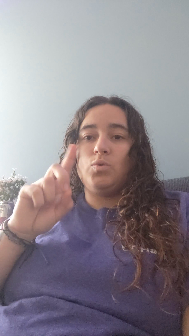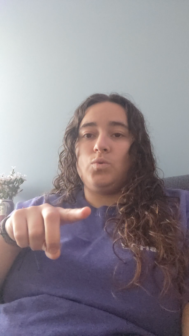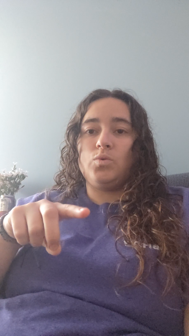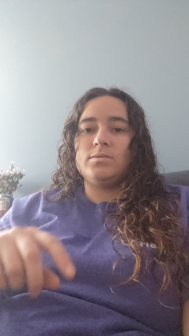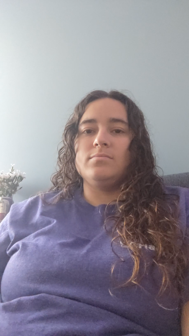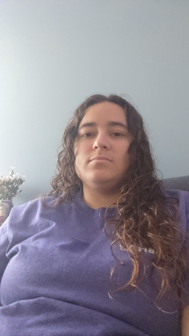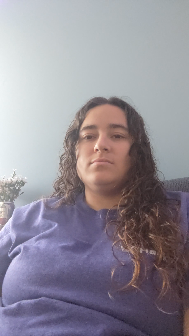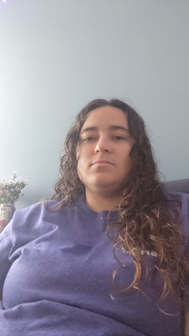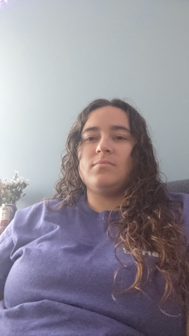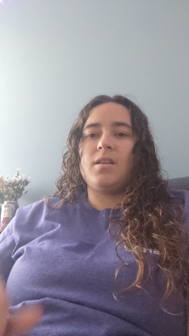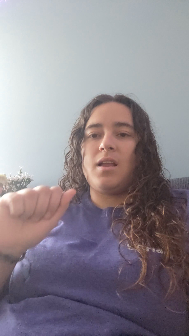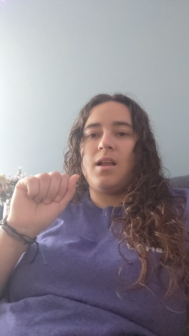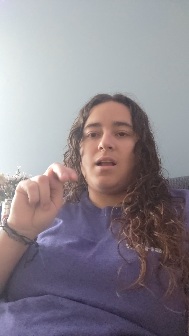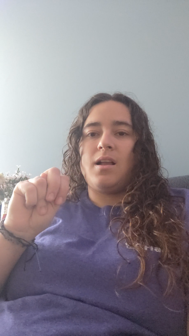an